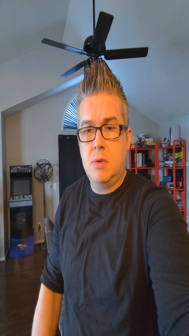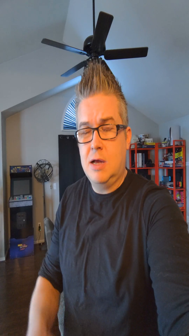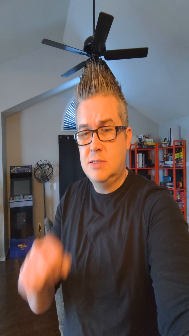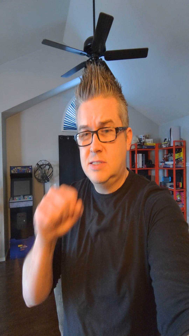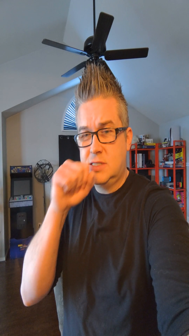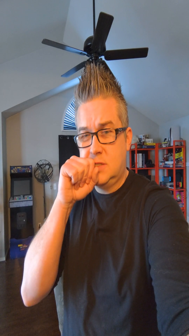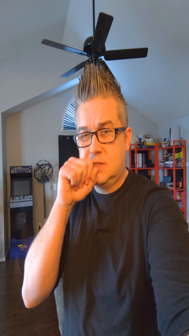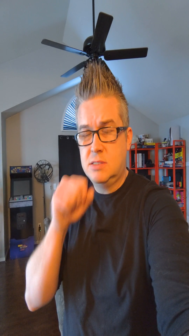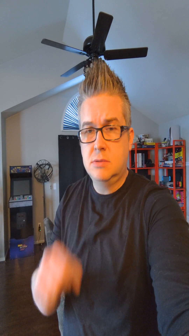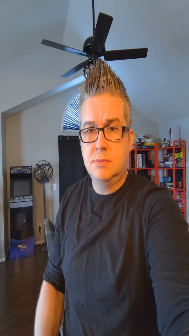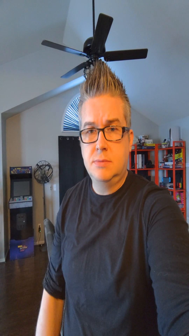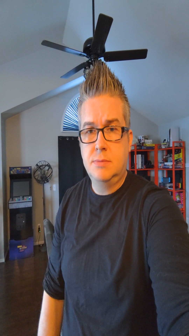carrot